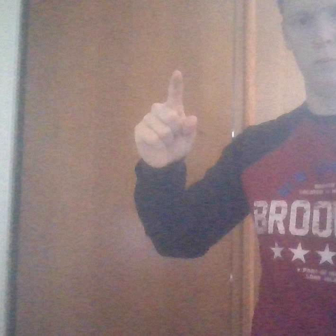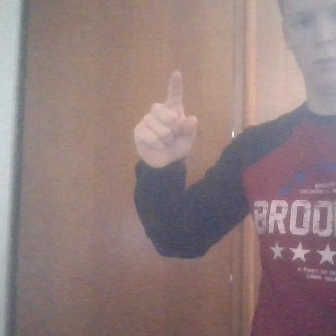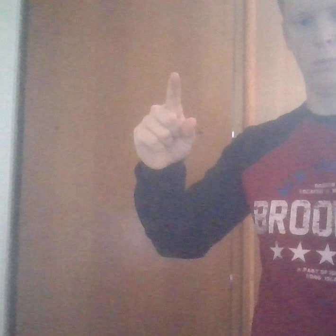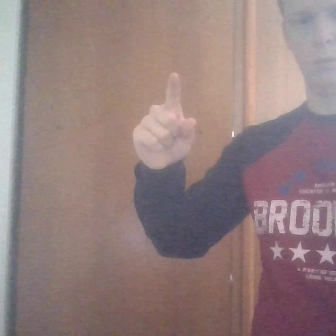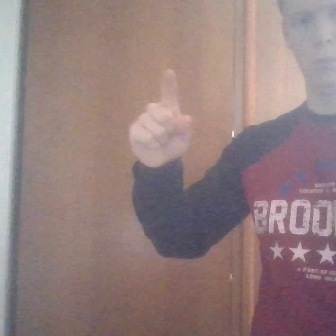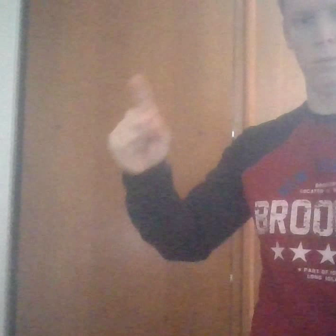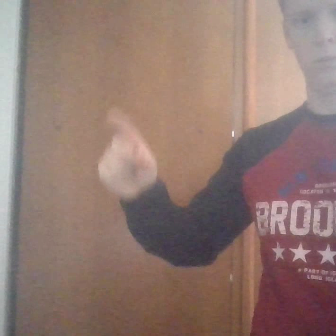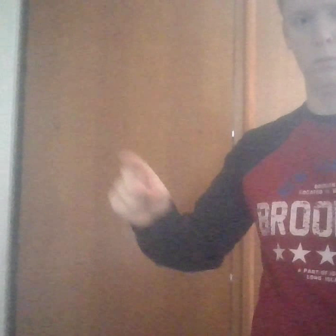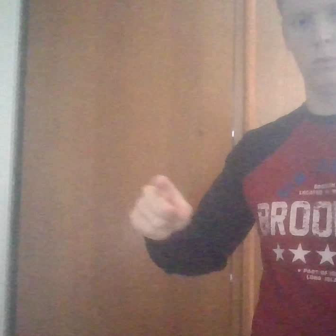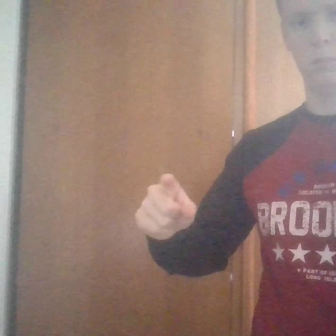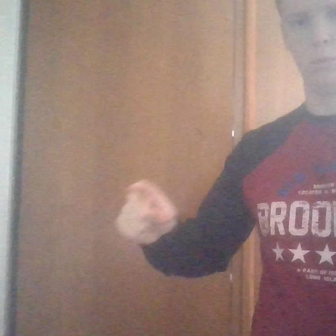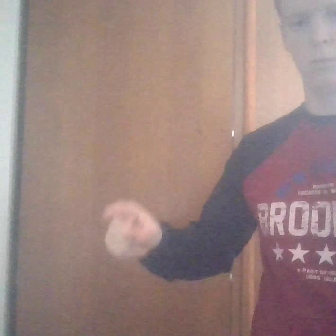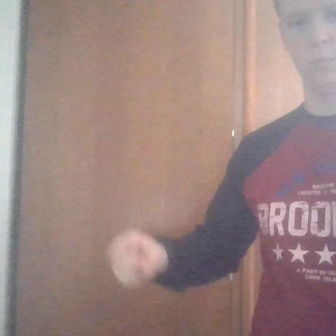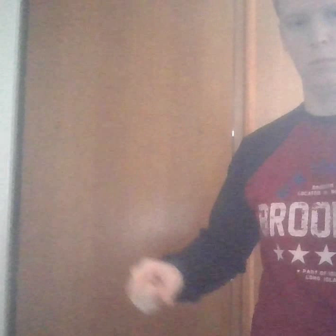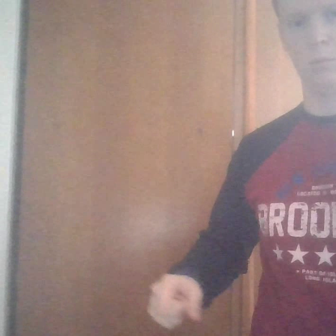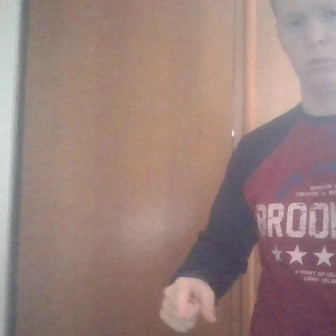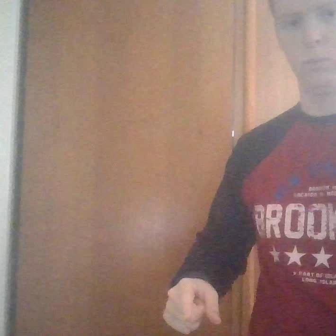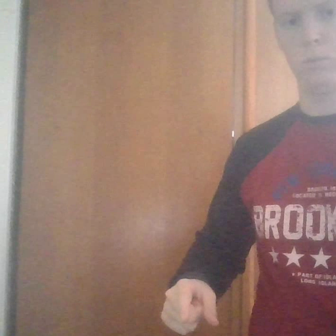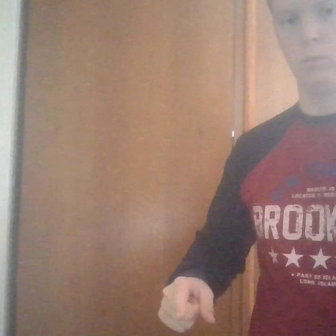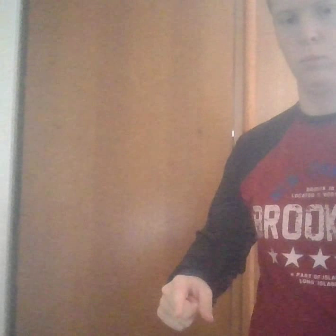З